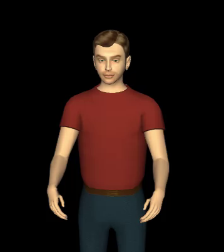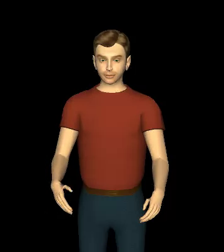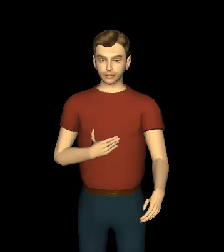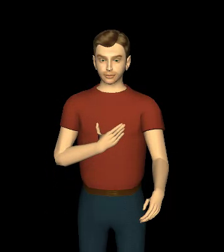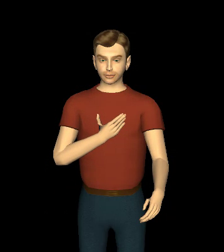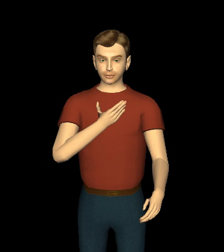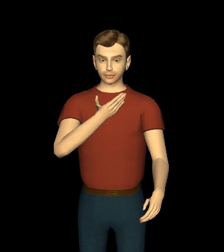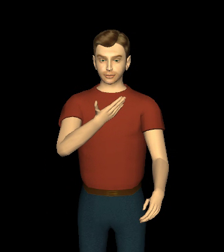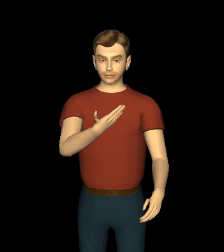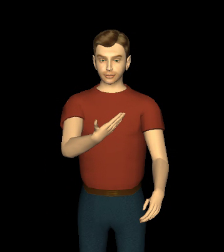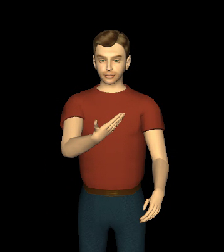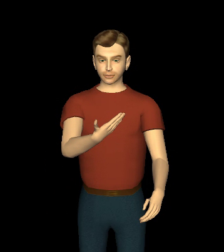يحب